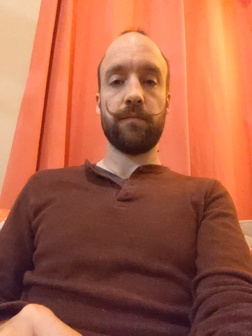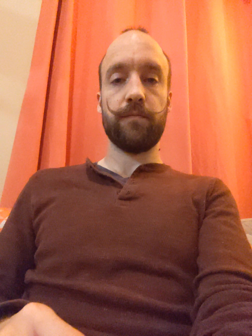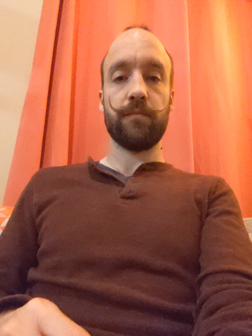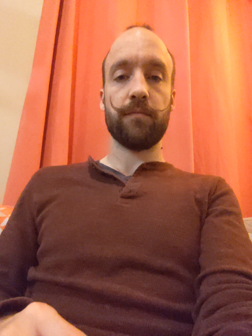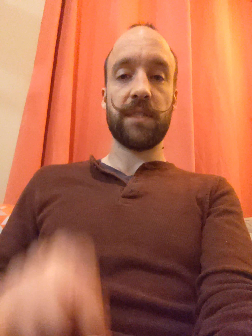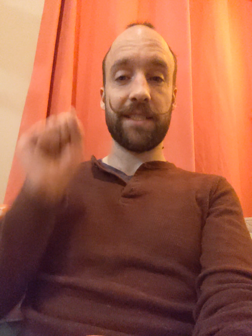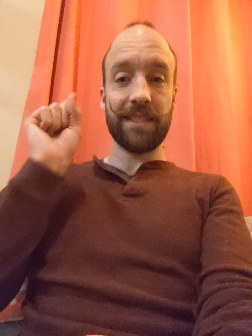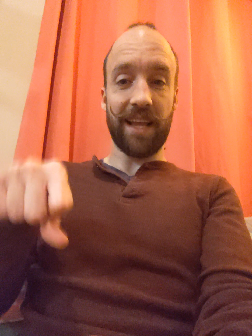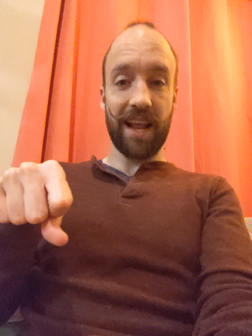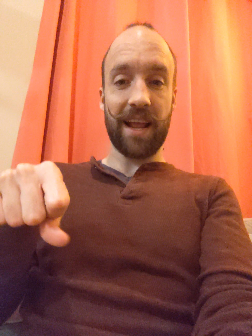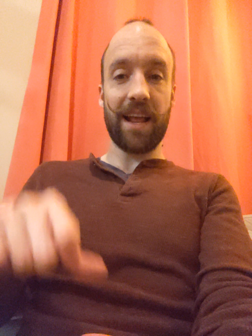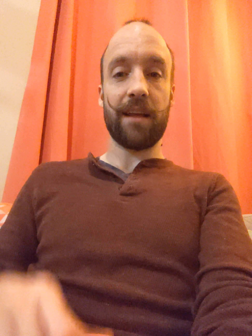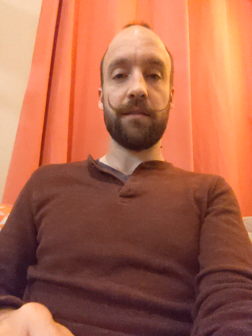can